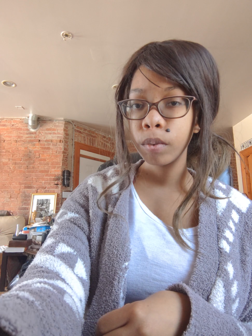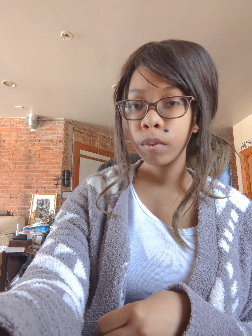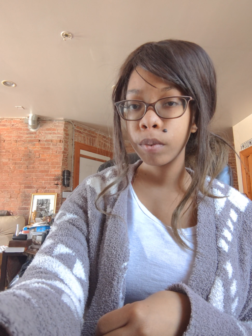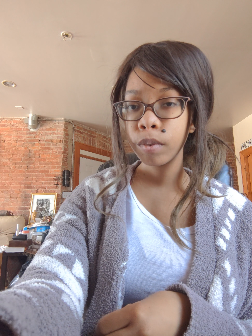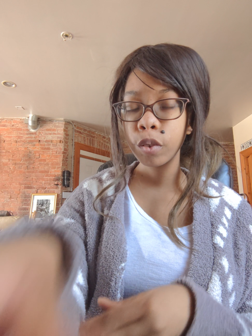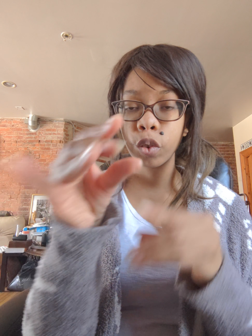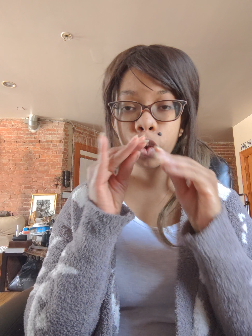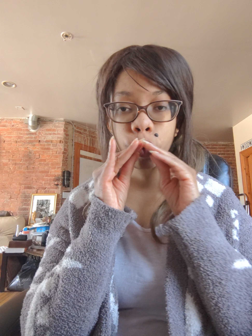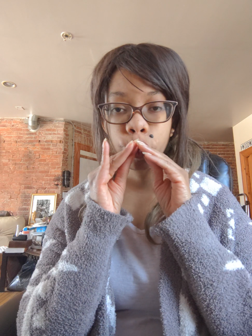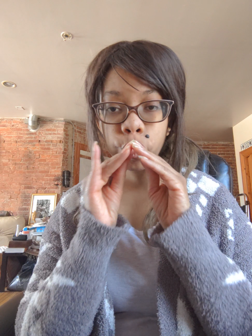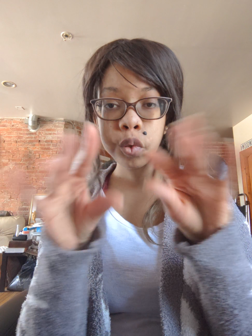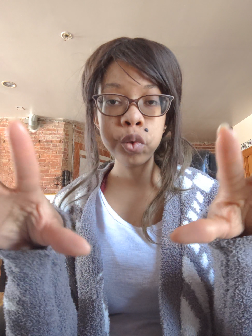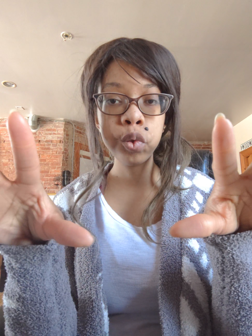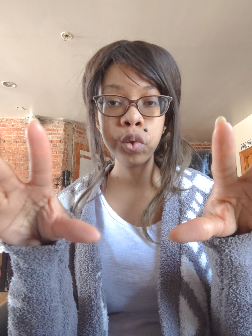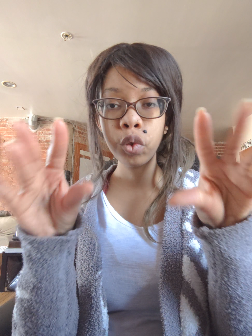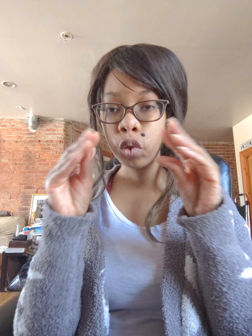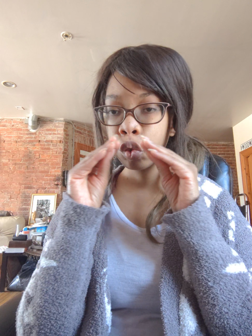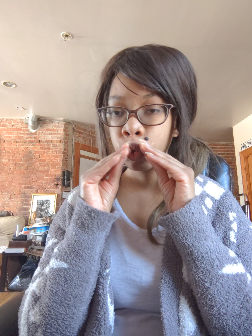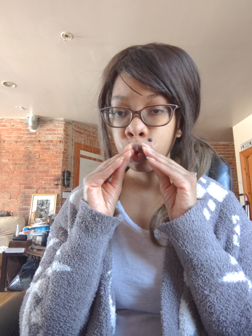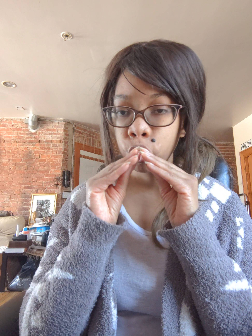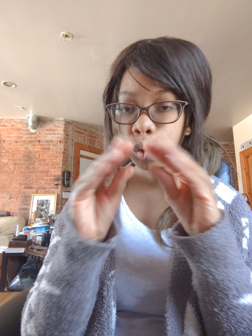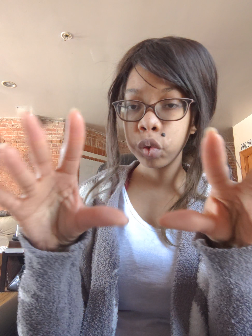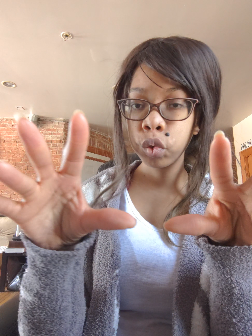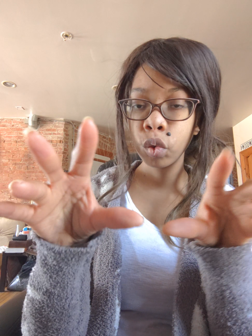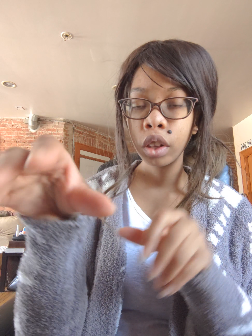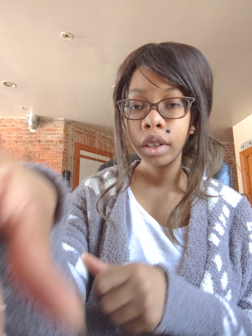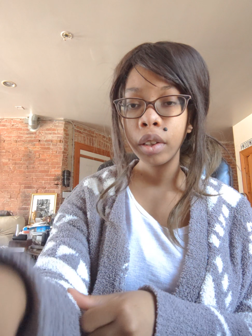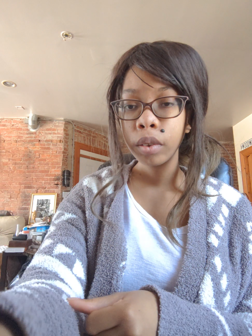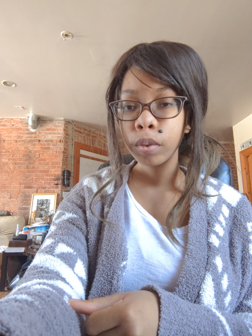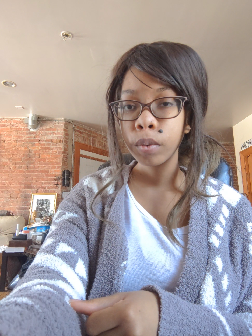blow